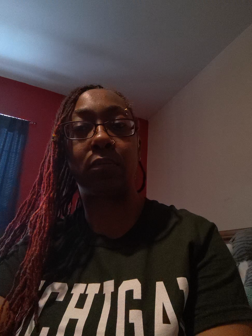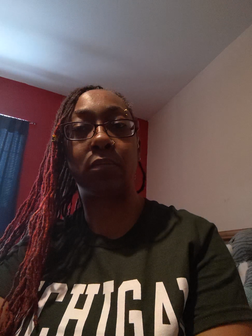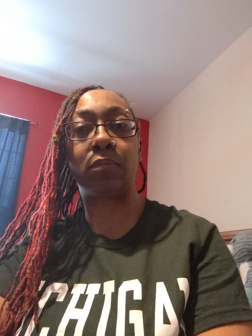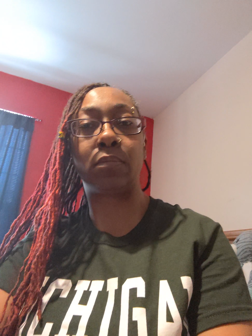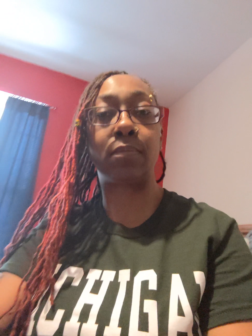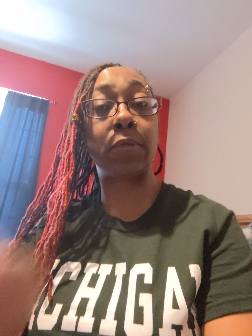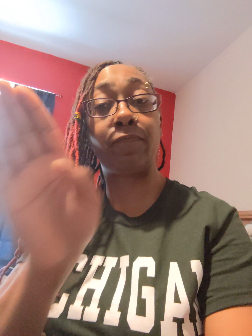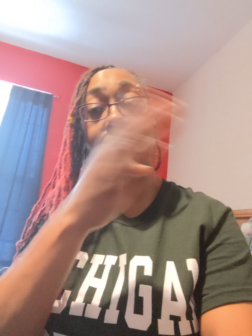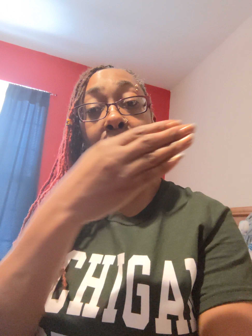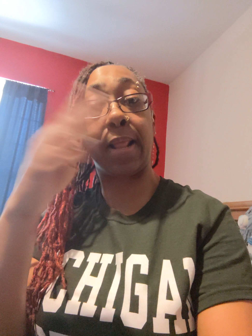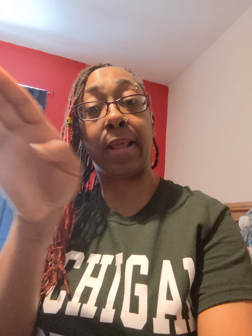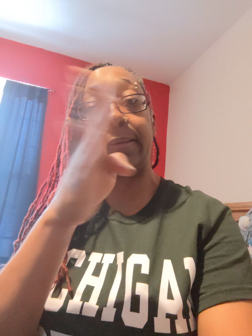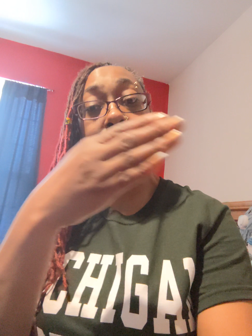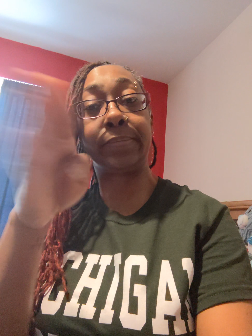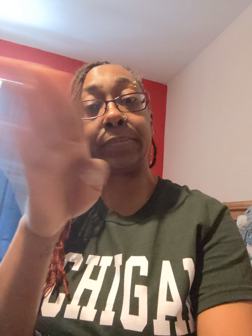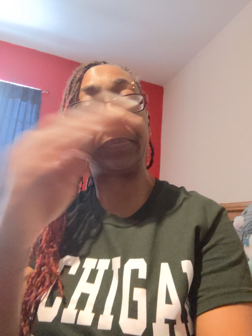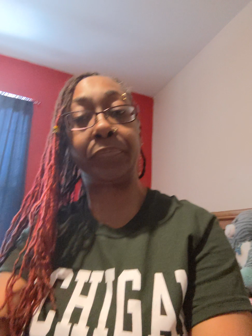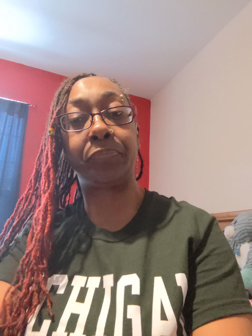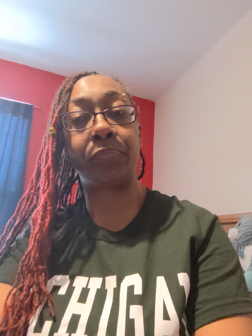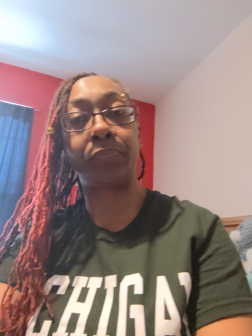flag